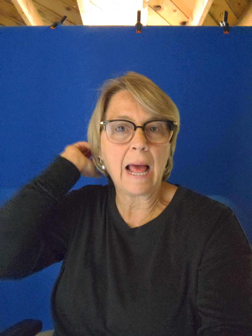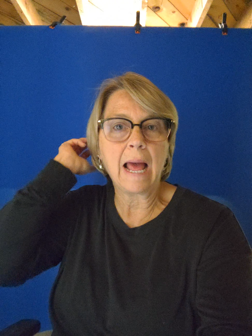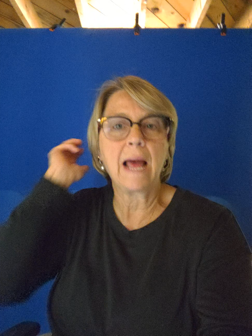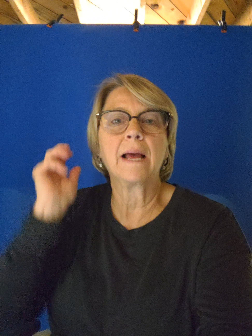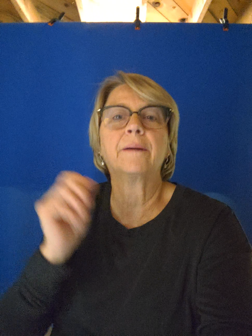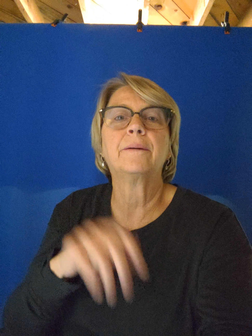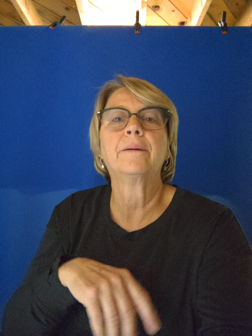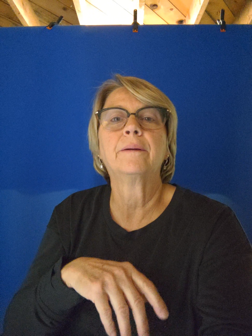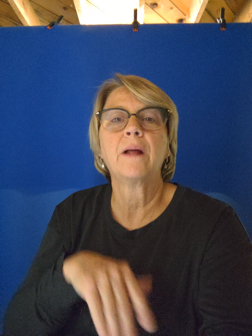lion